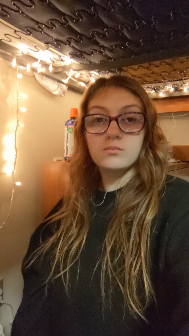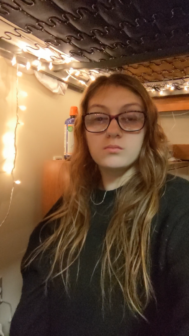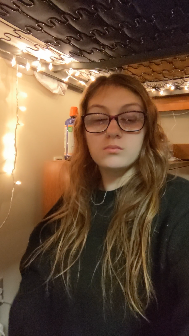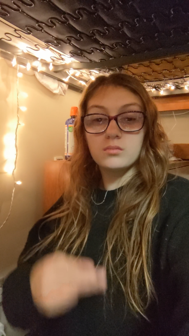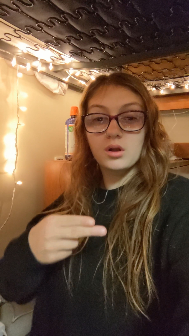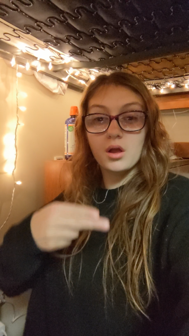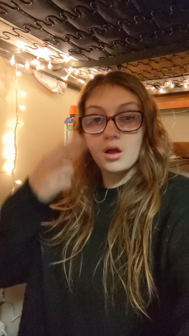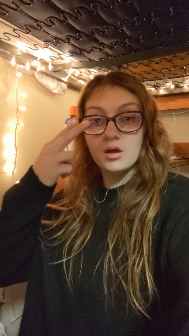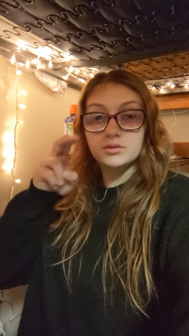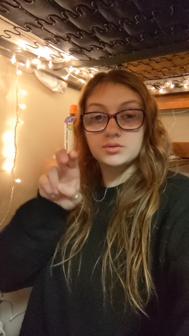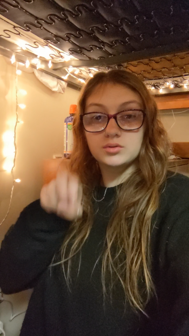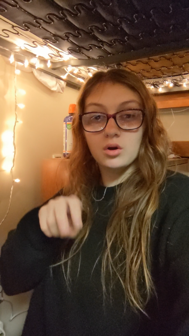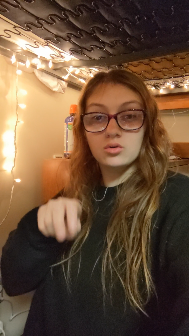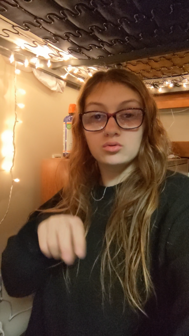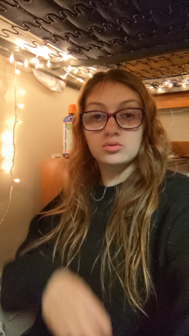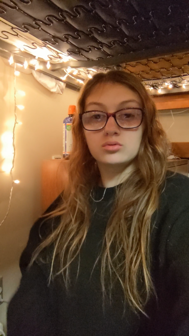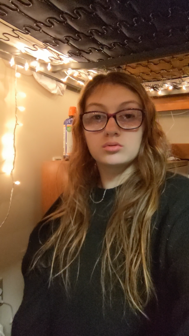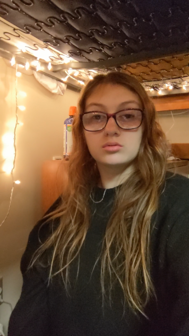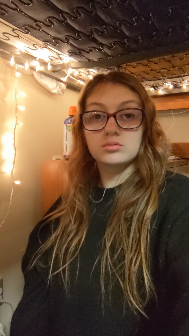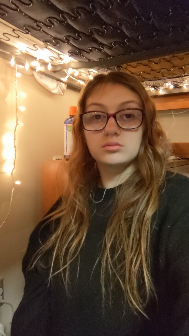high chair